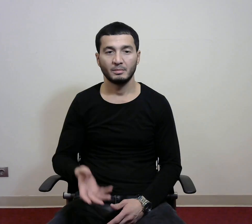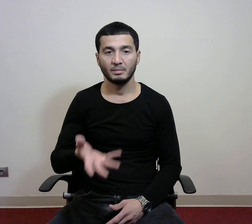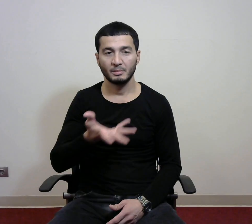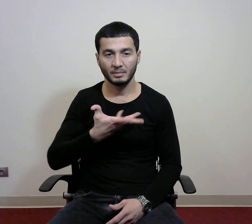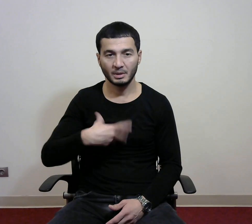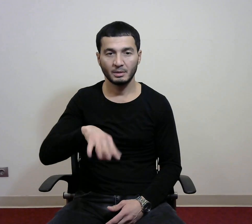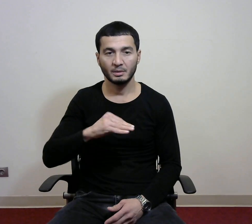biz